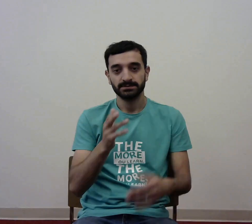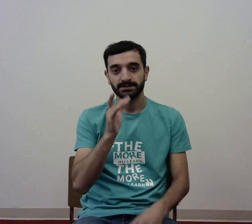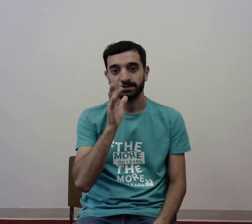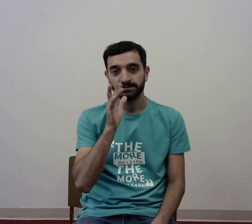yaş